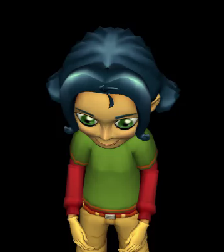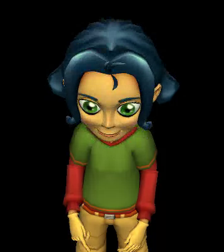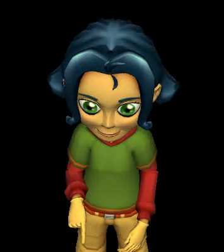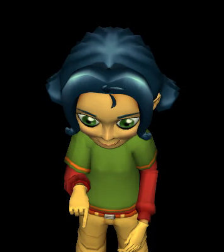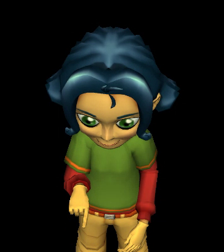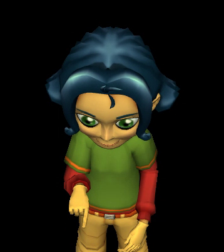أنت